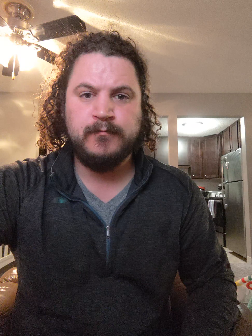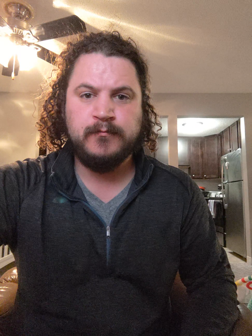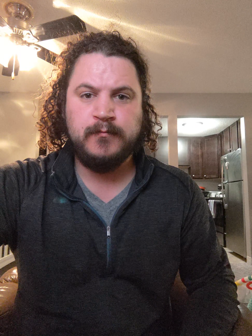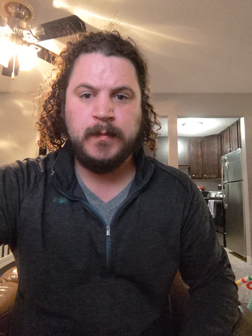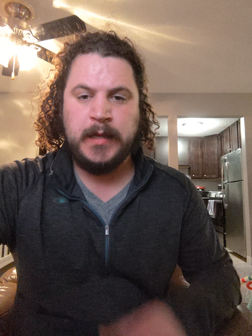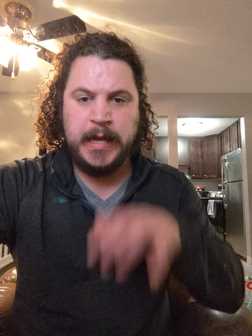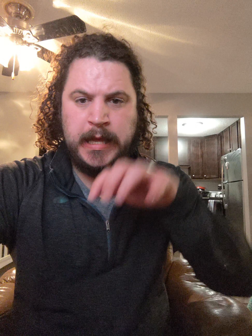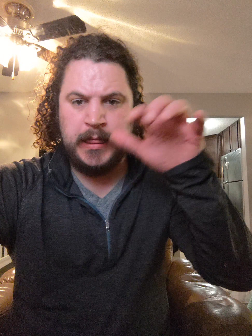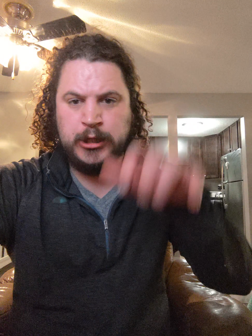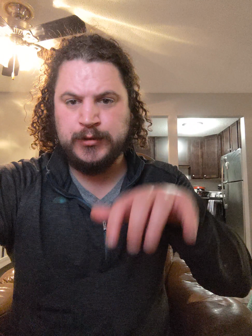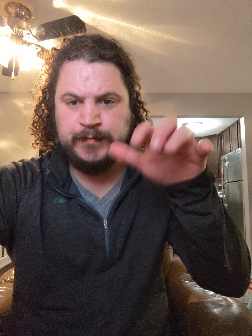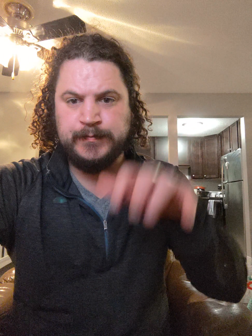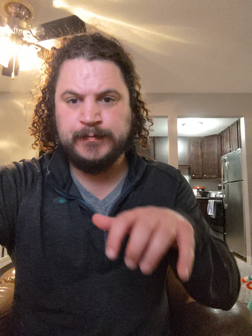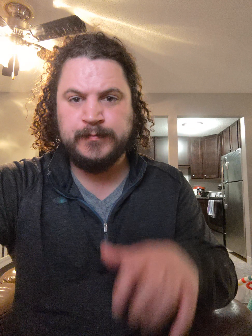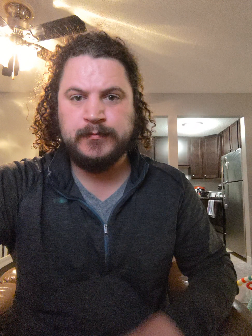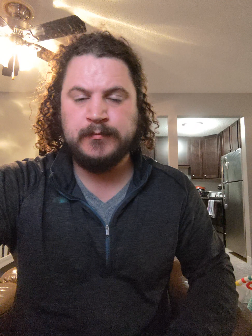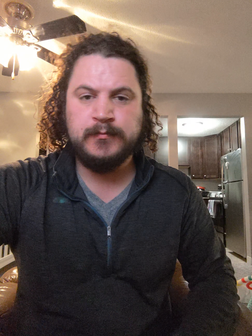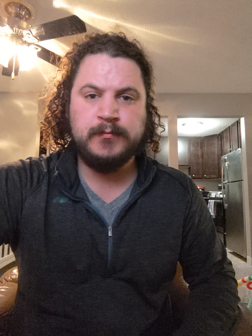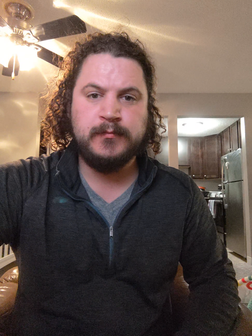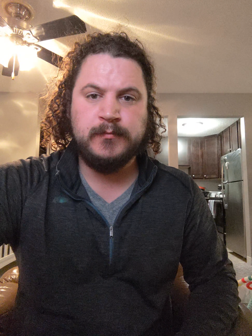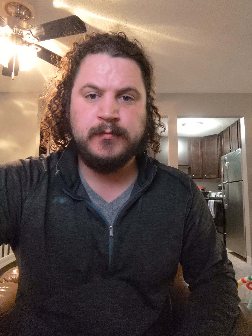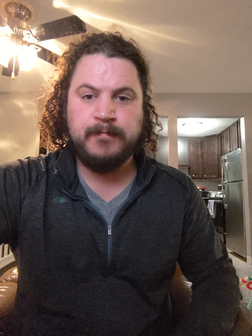alligator